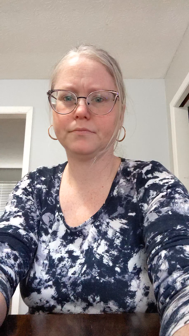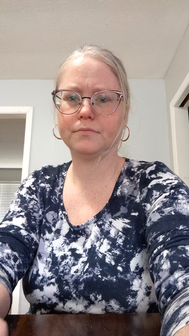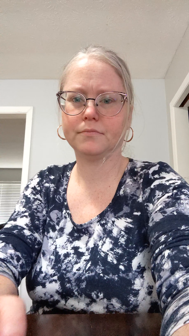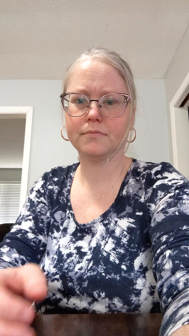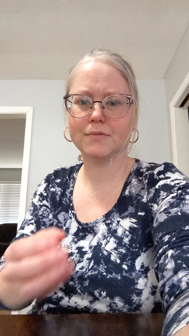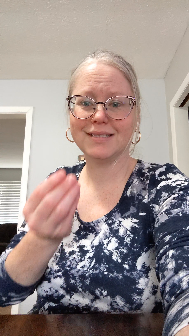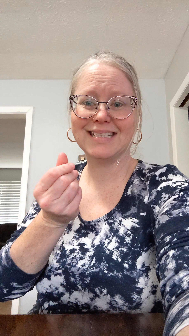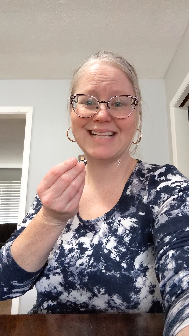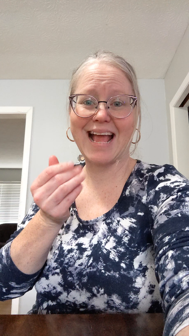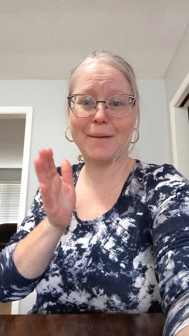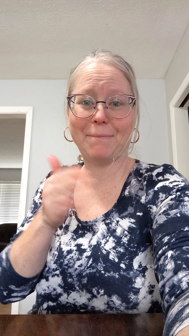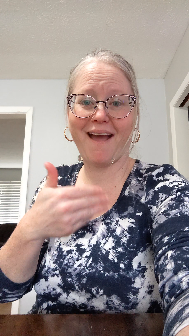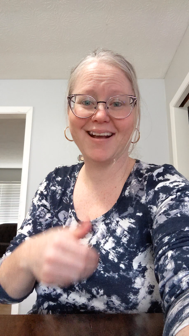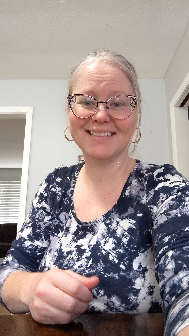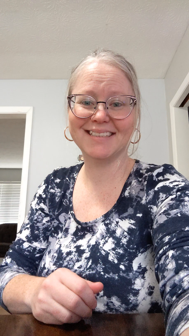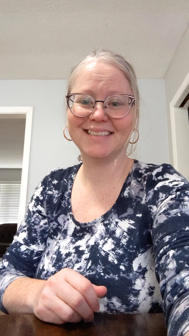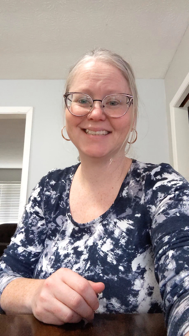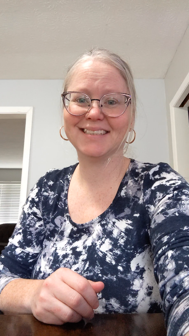sandbox